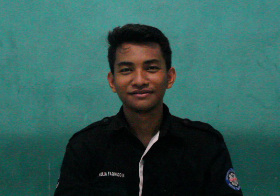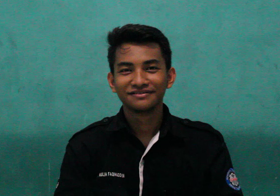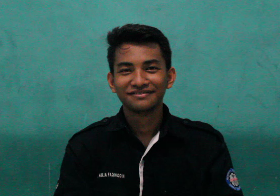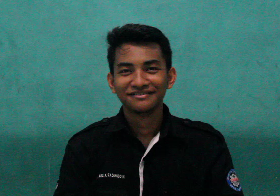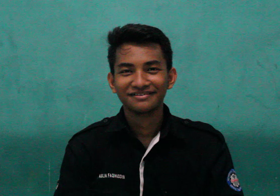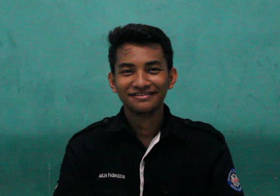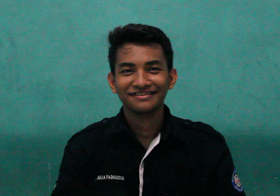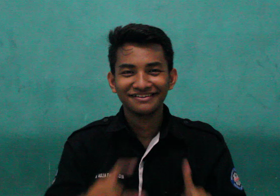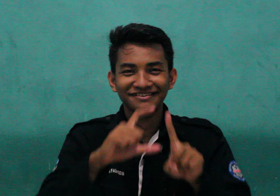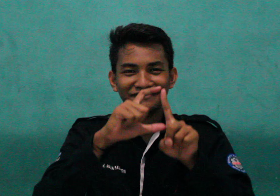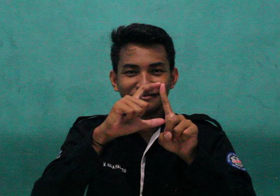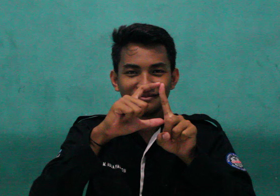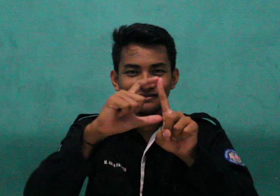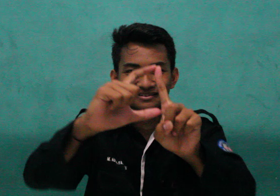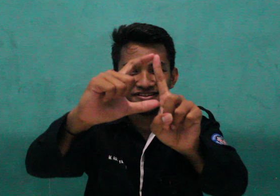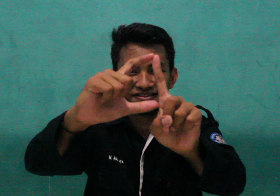D